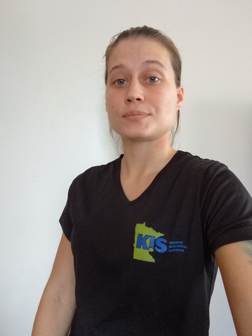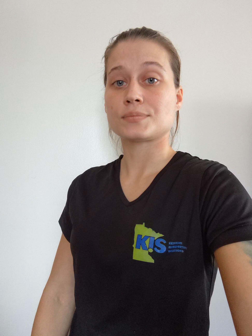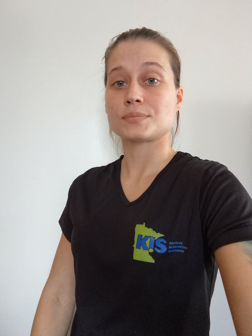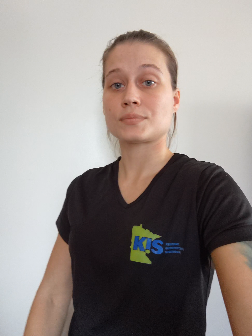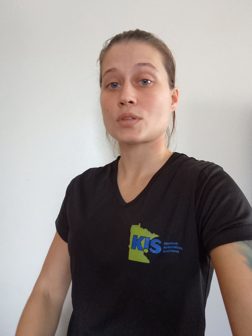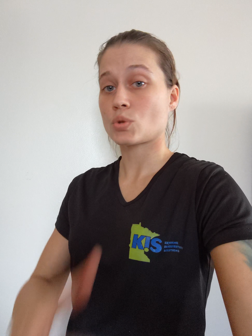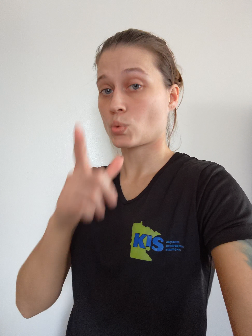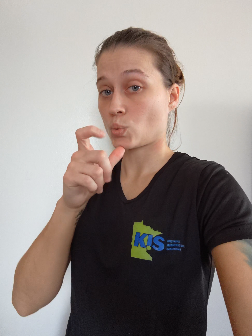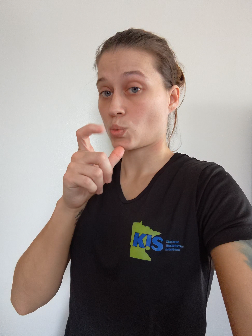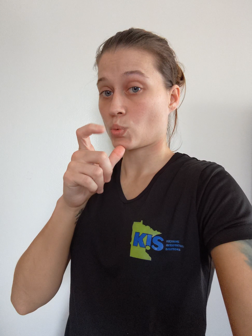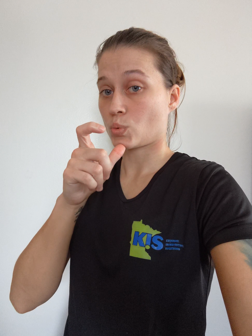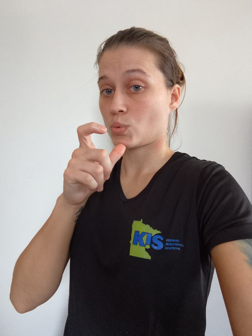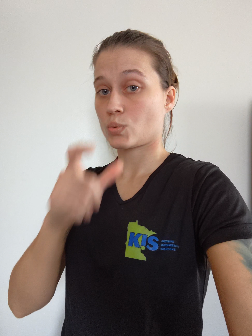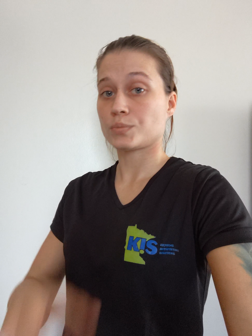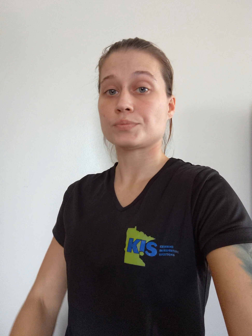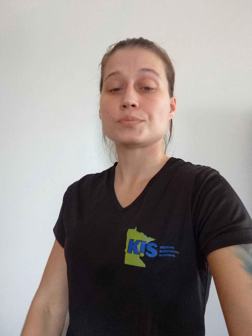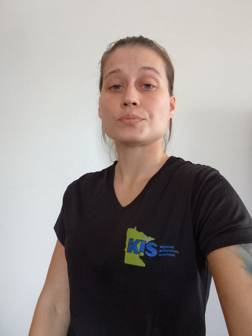who